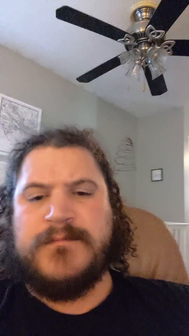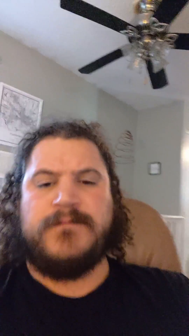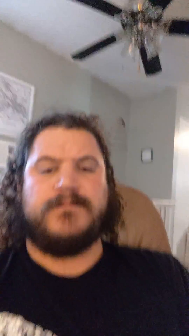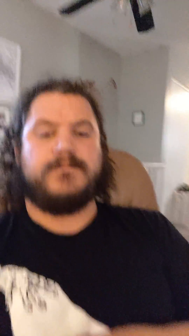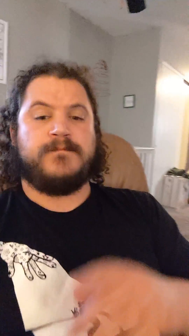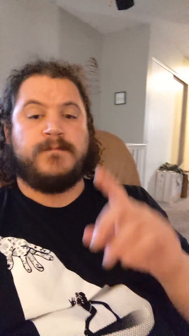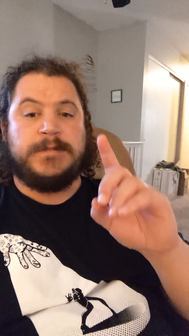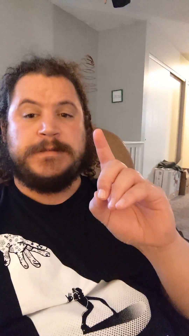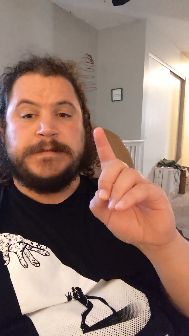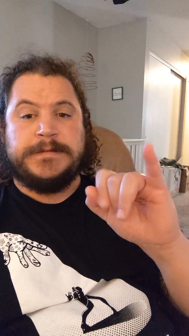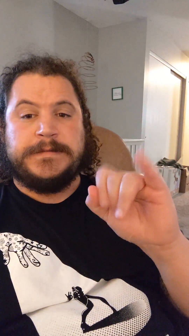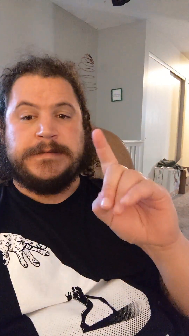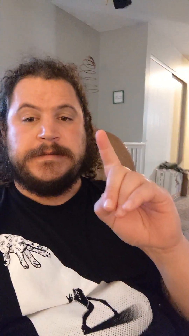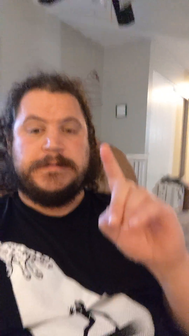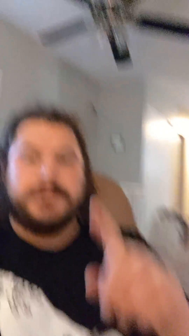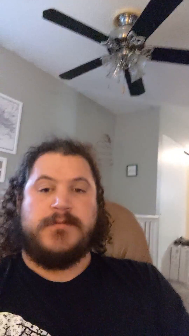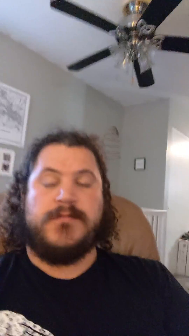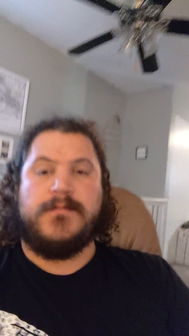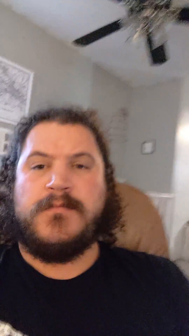did